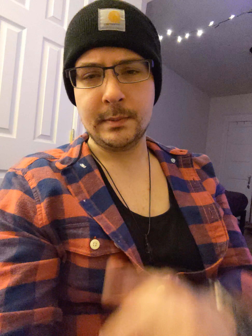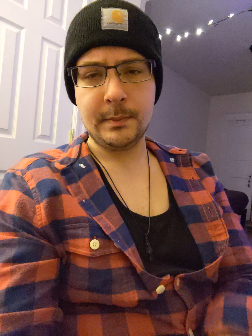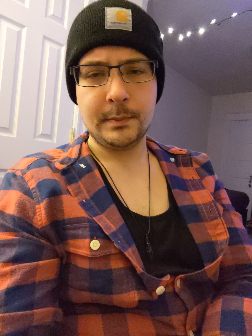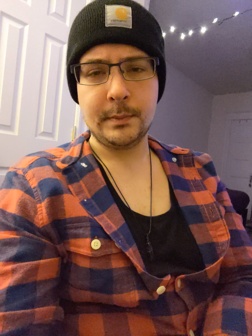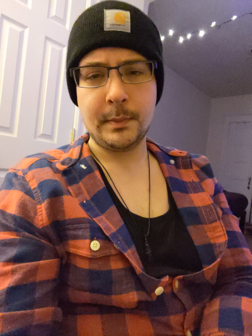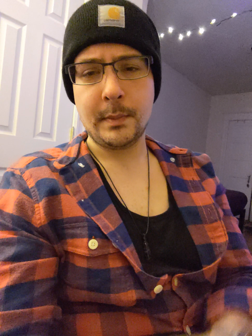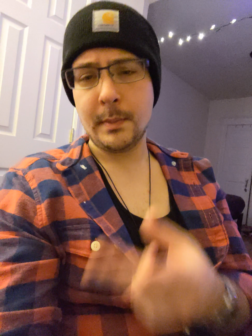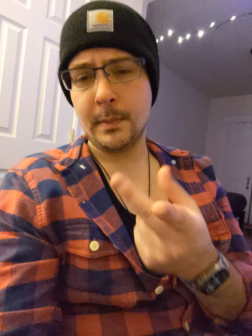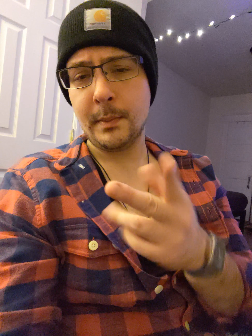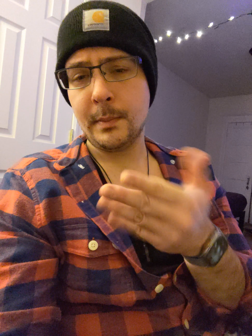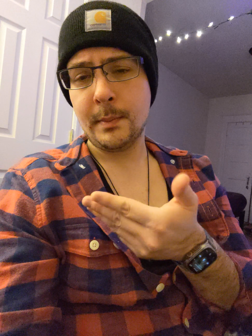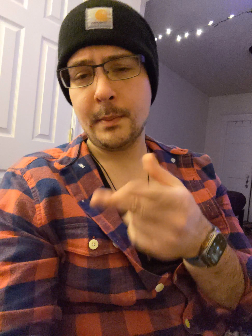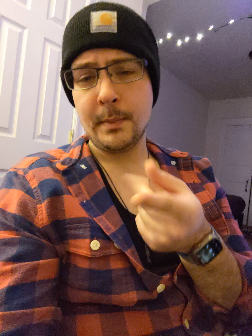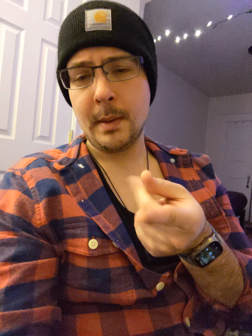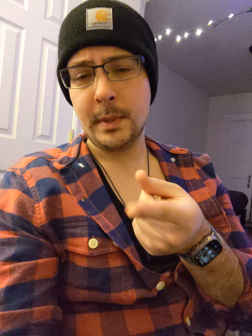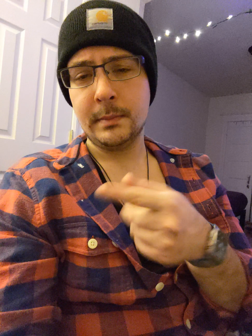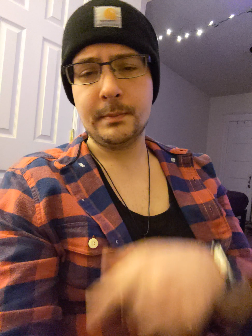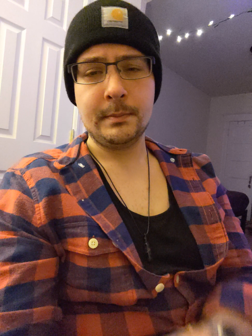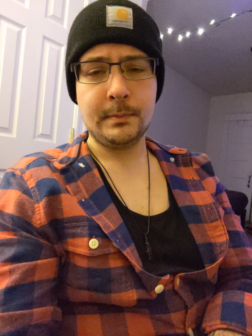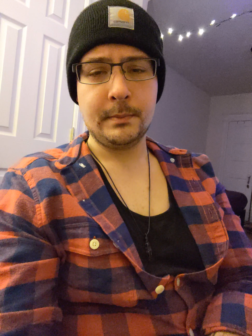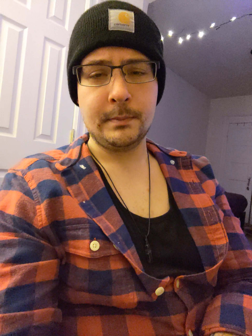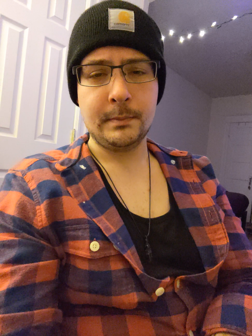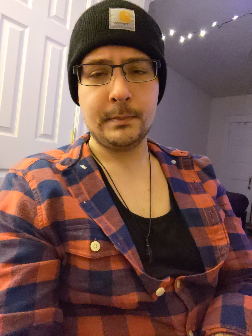puppy